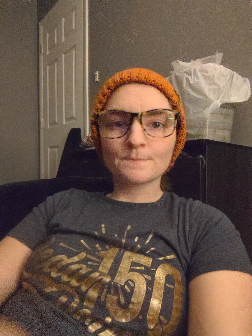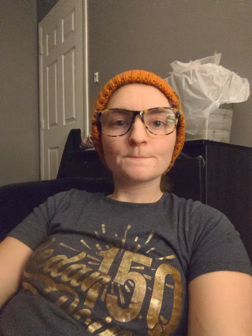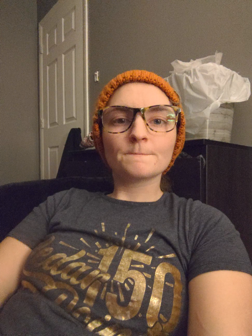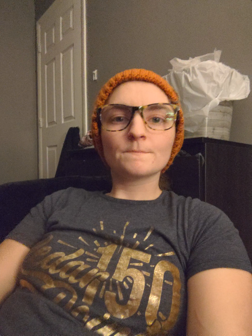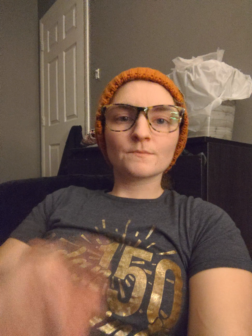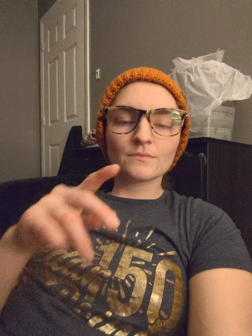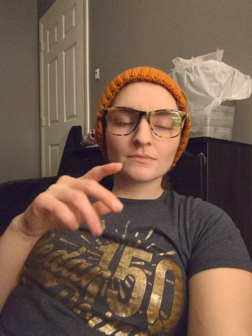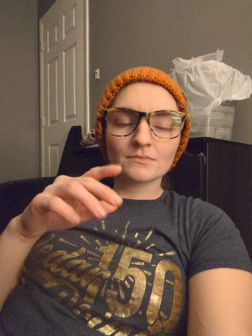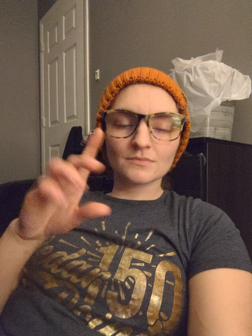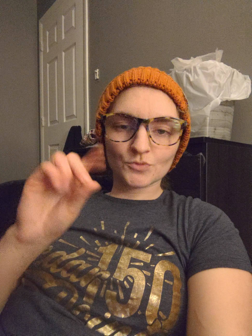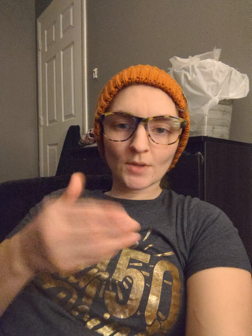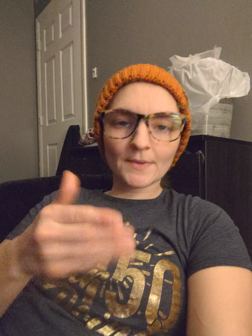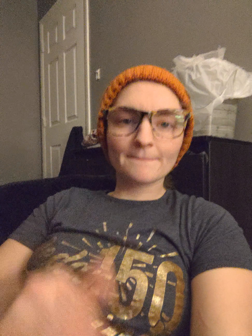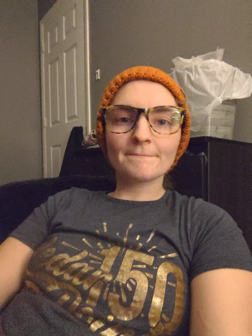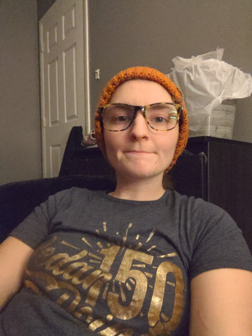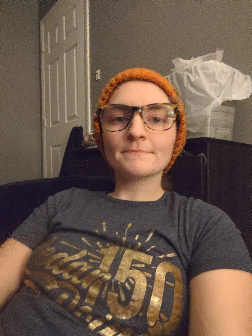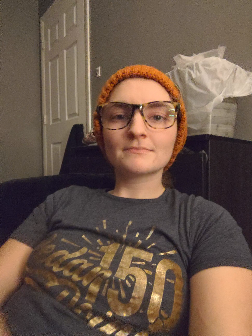puppy